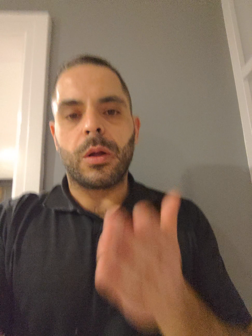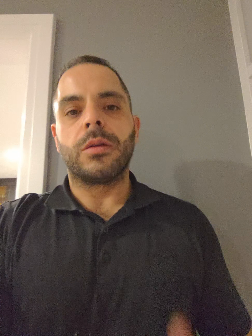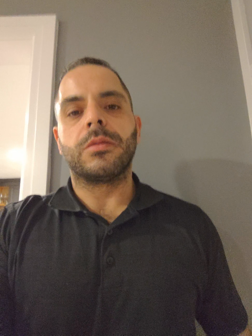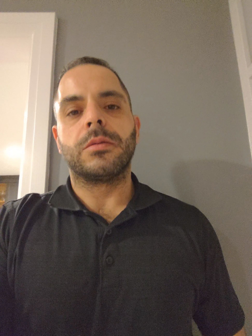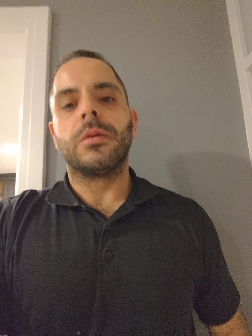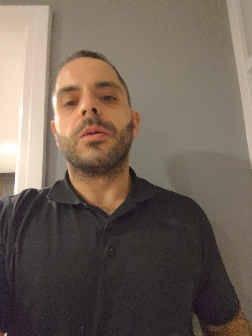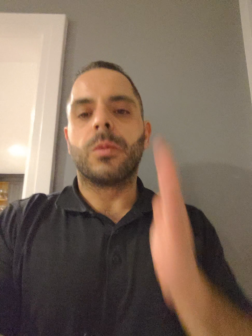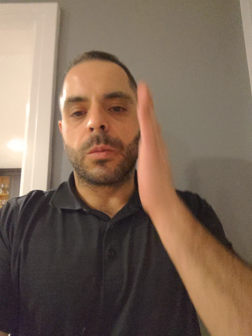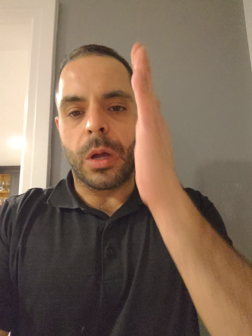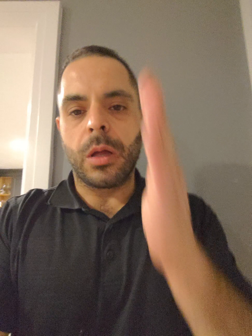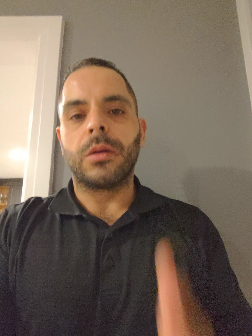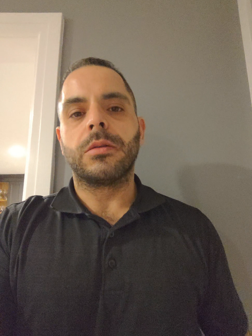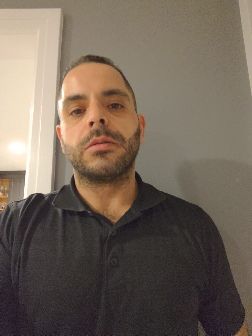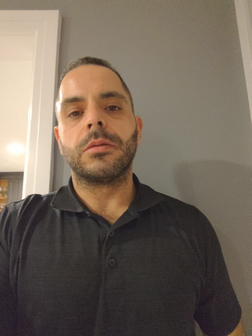will